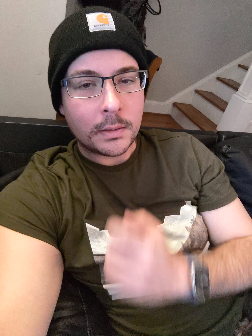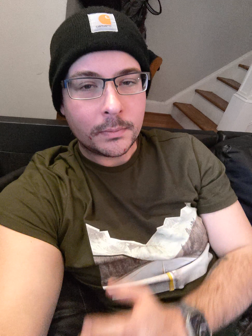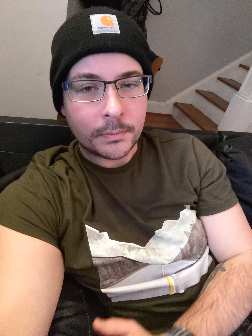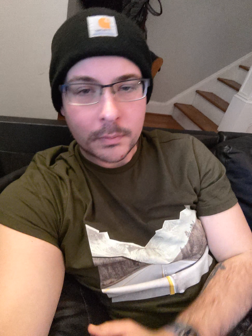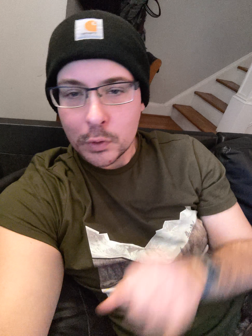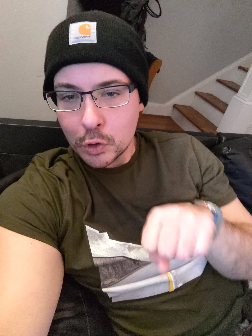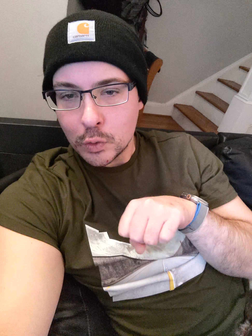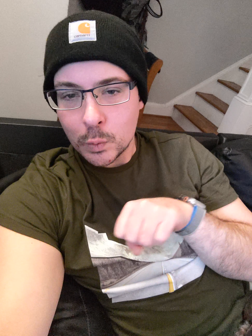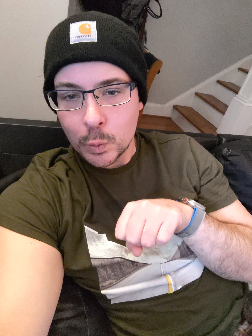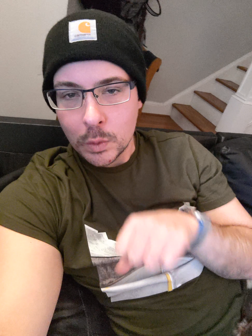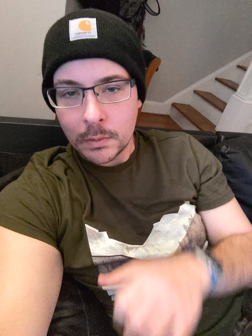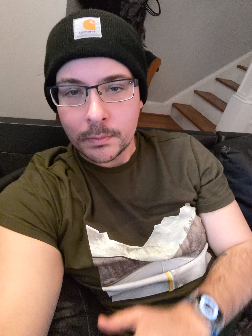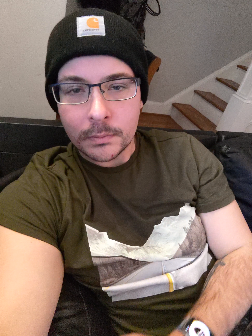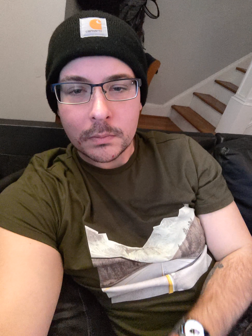shoe